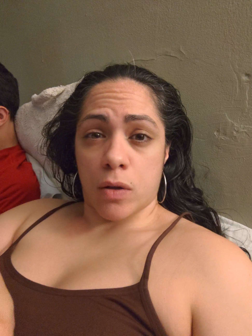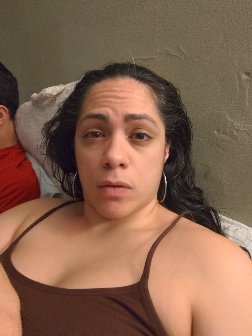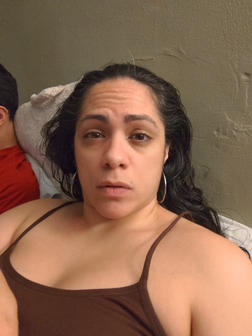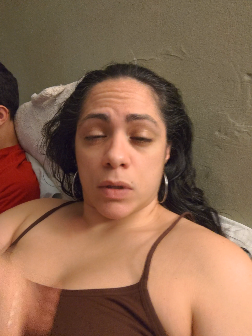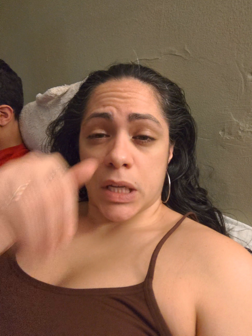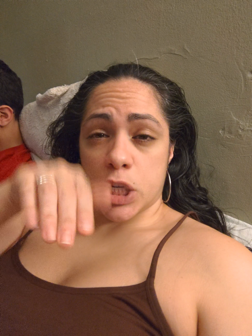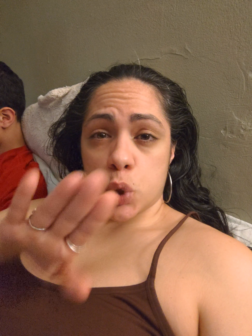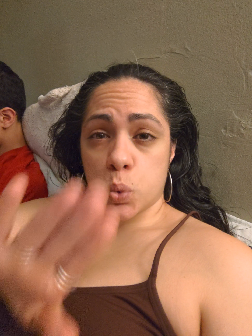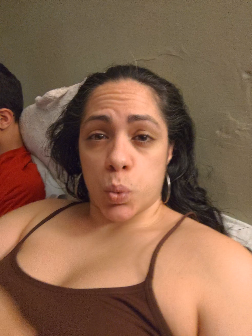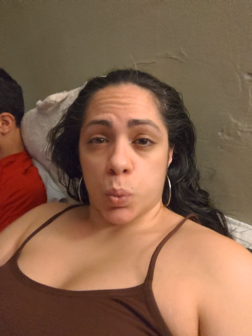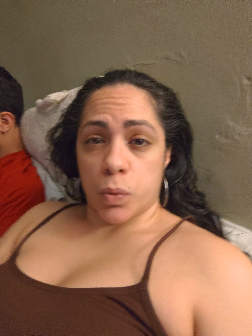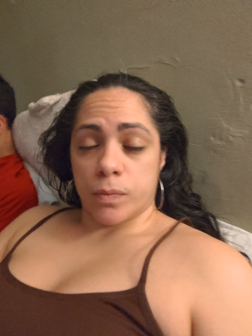into